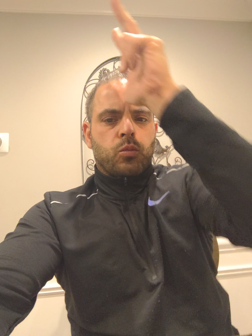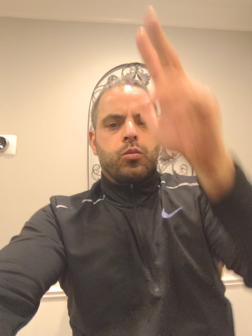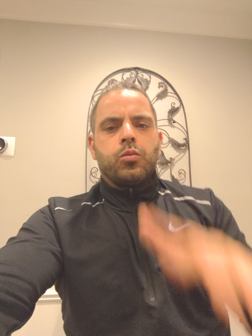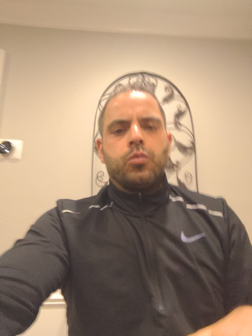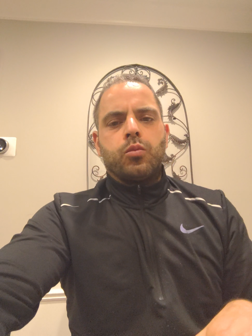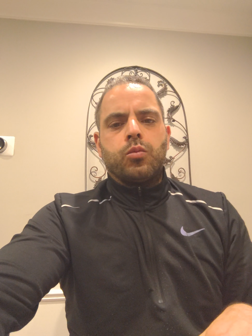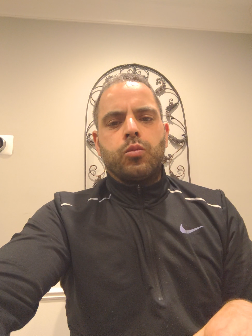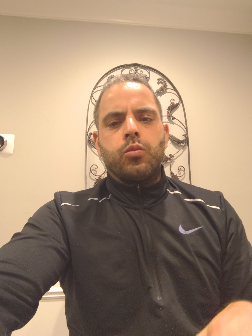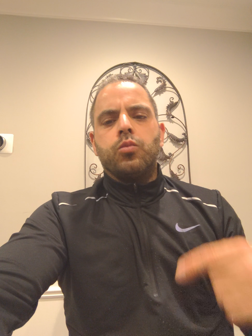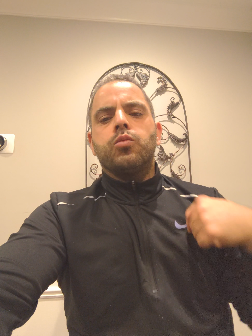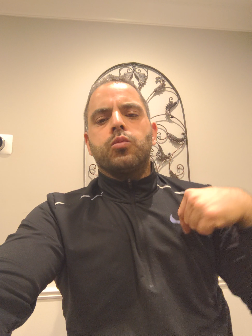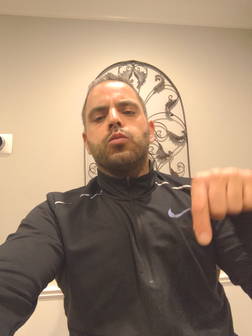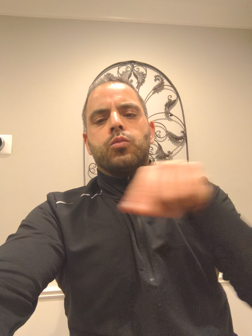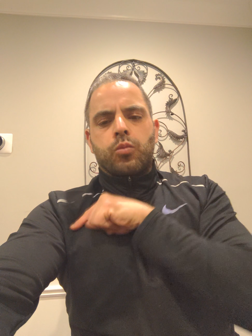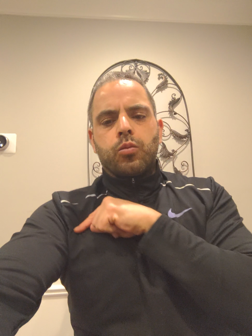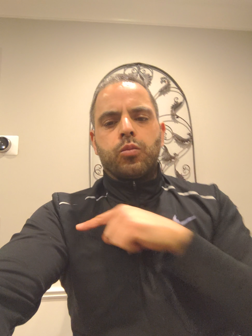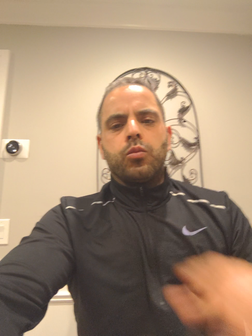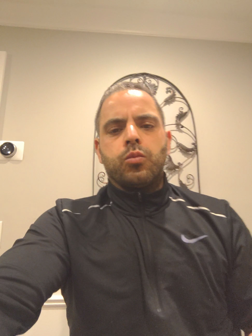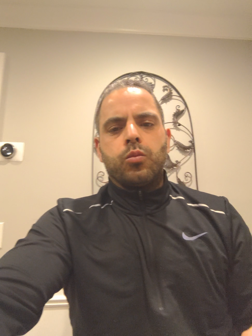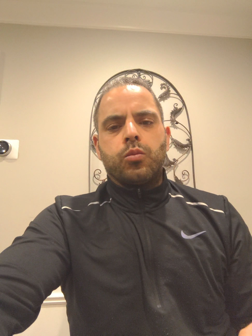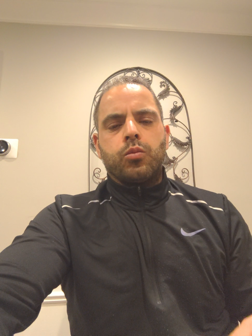we